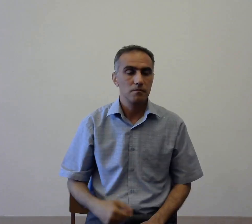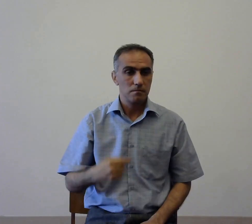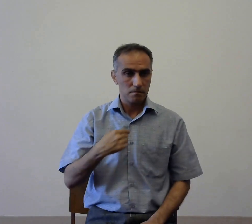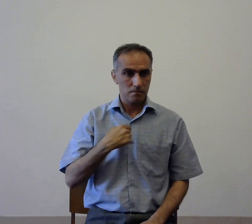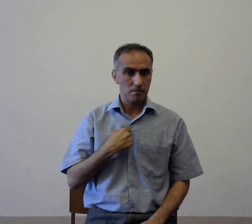mən